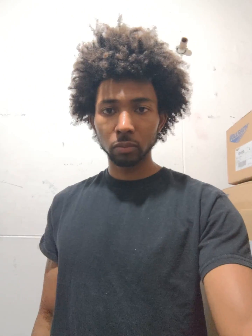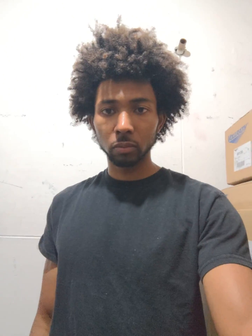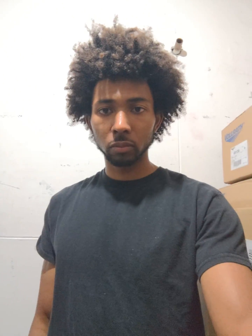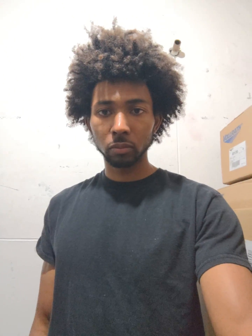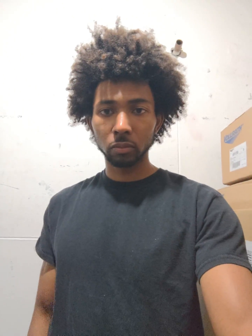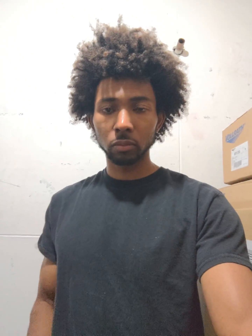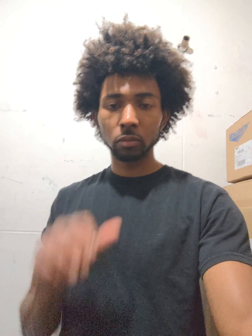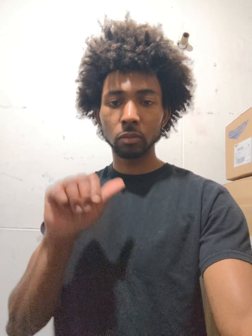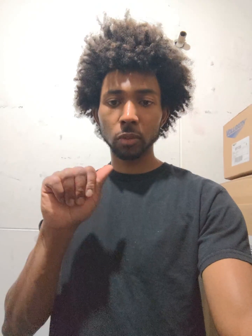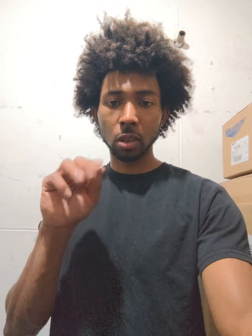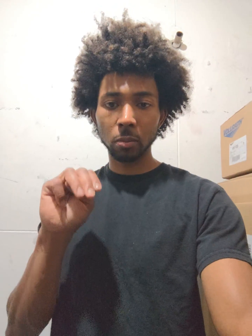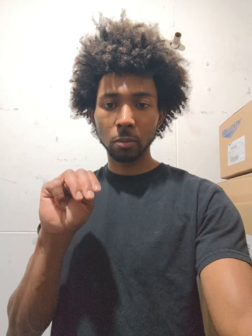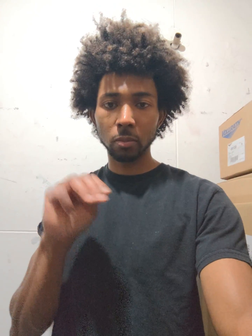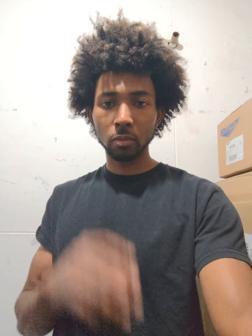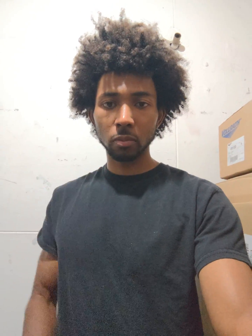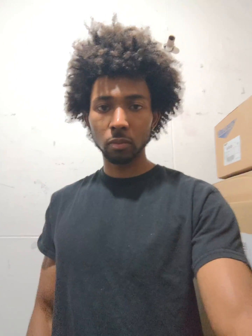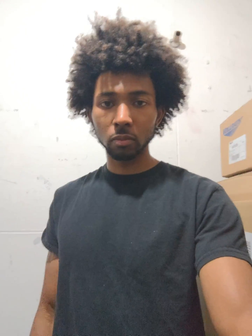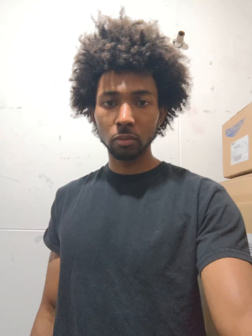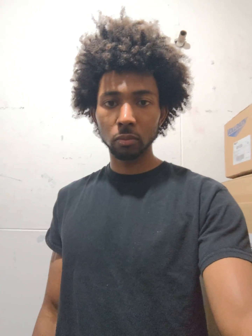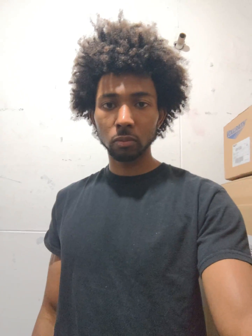am